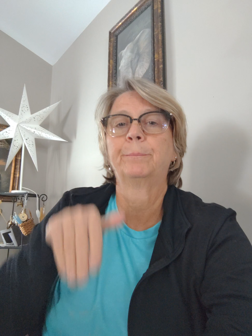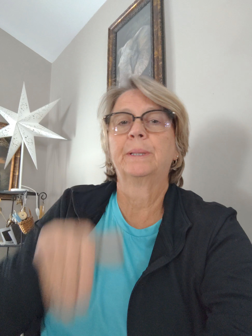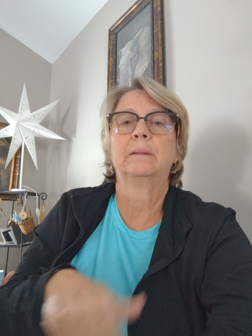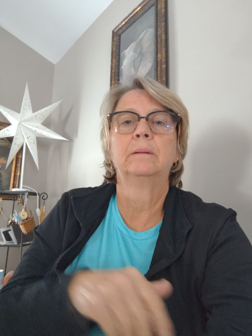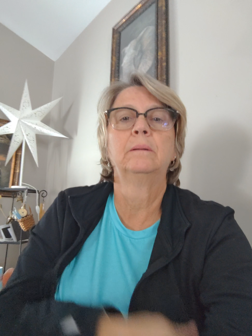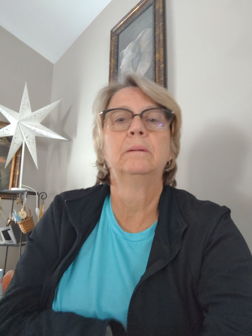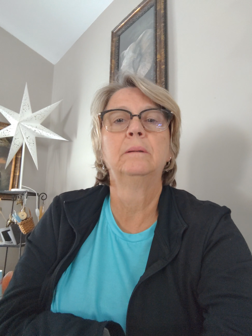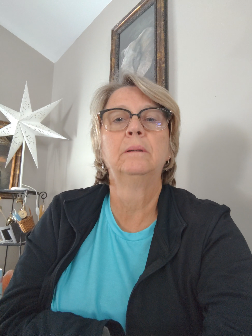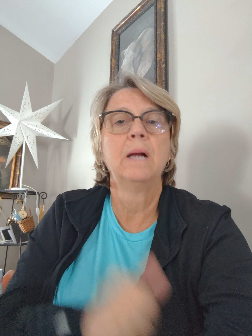puppy